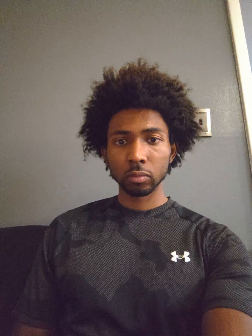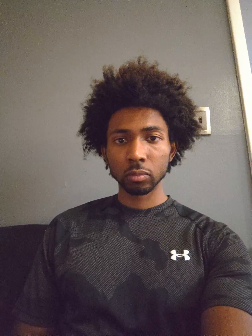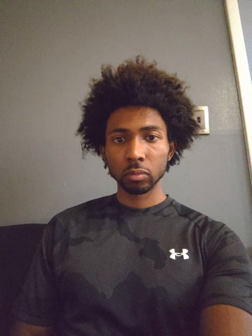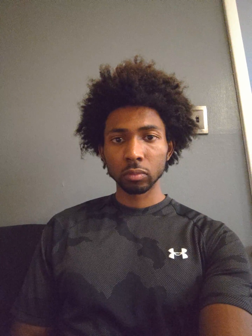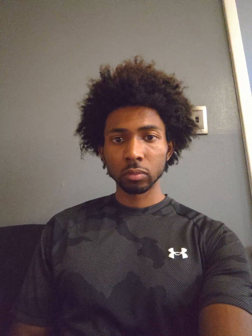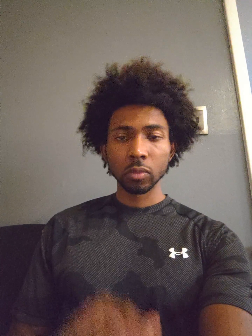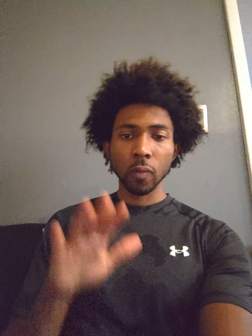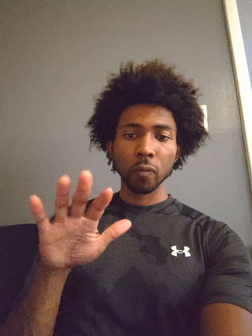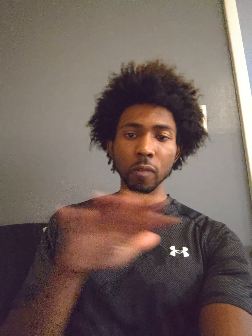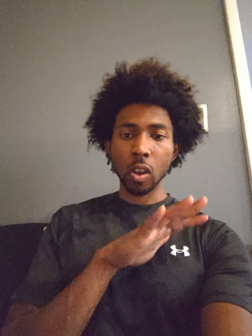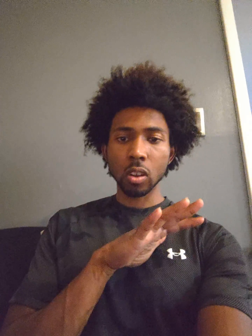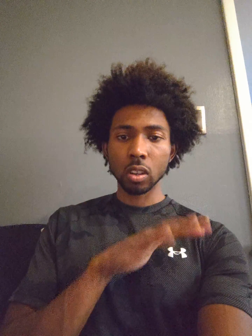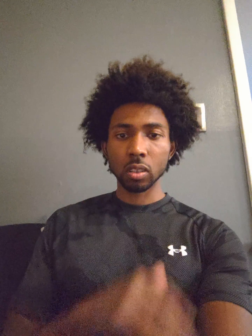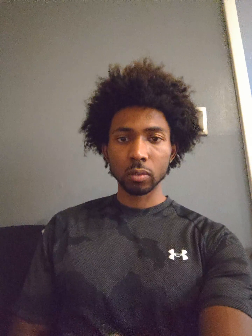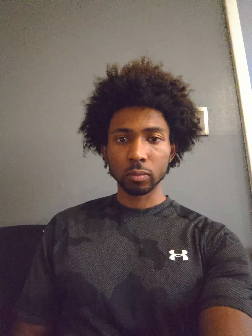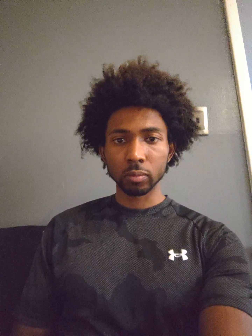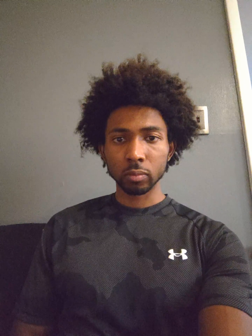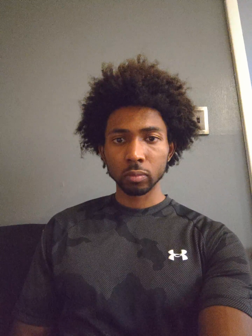full